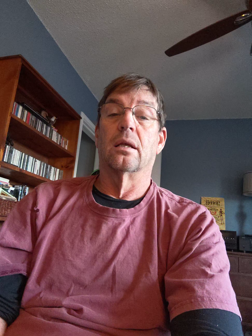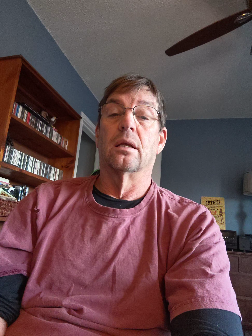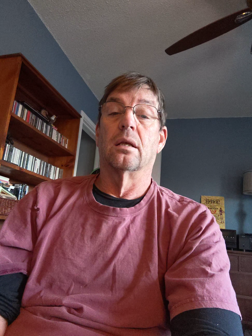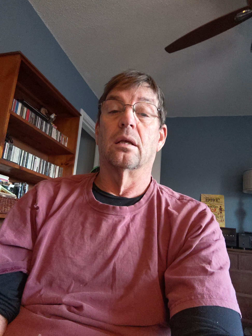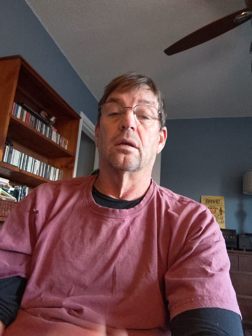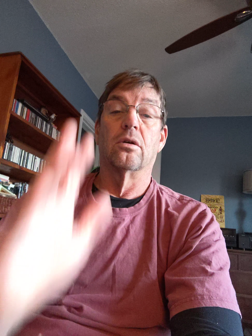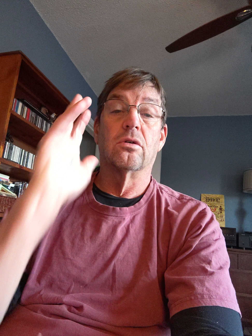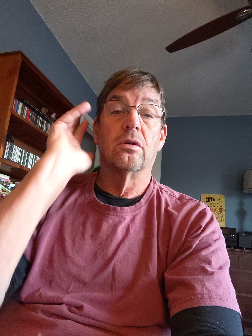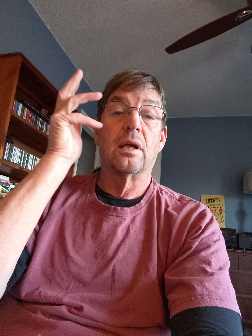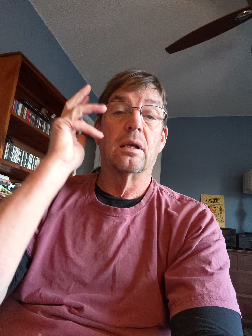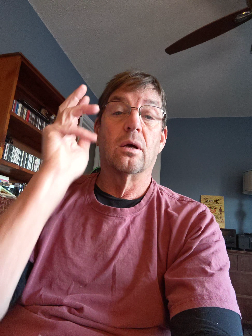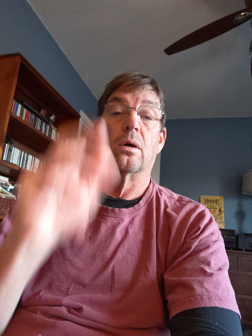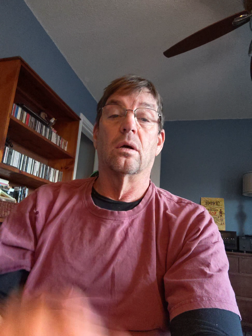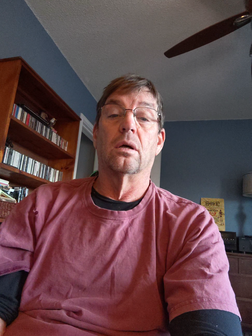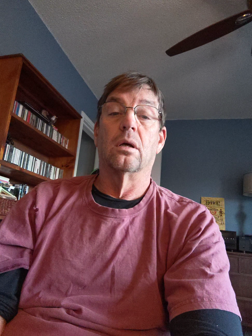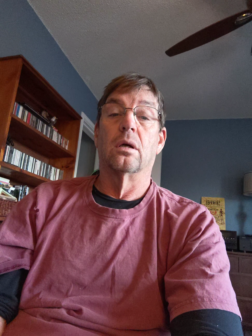radio